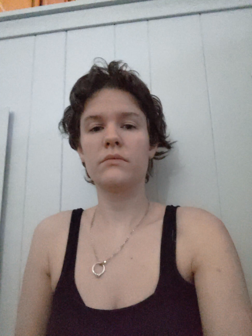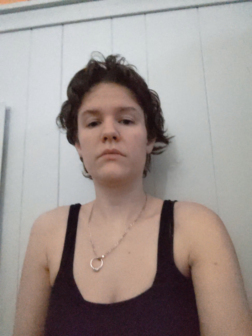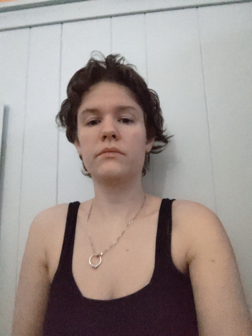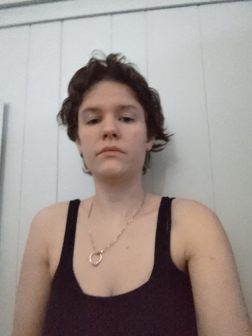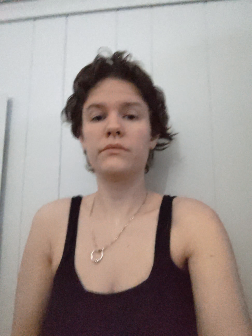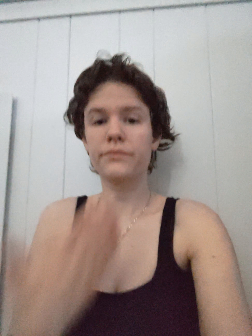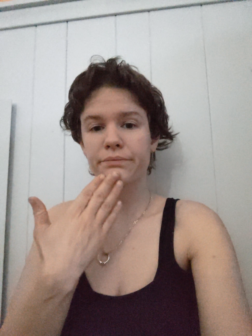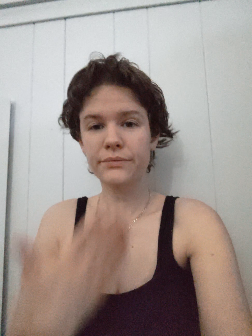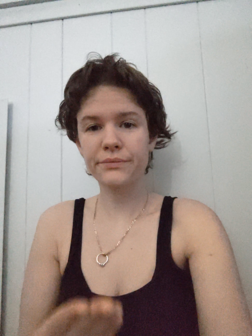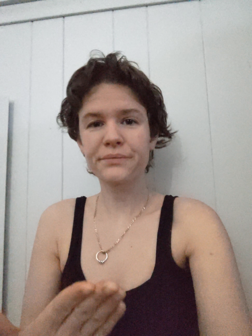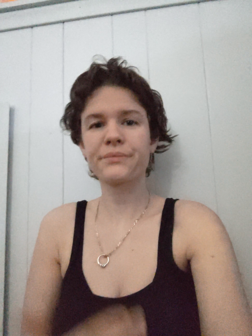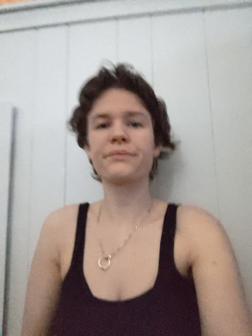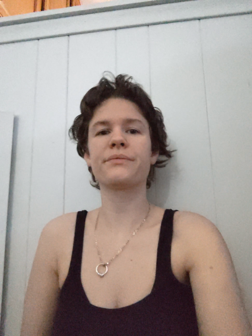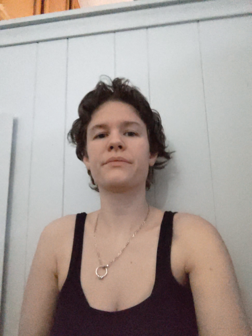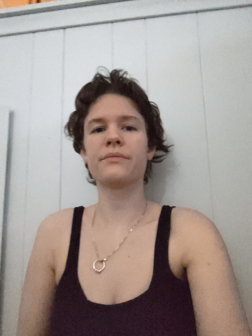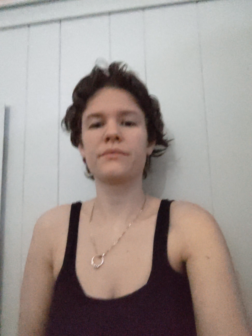thank you